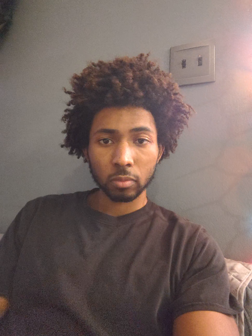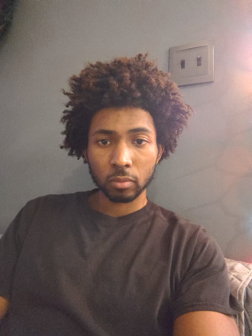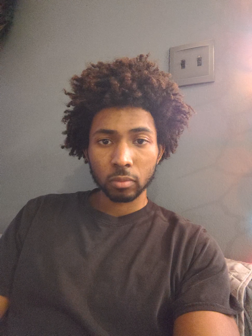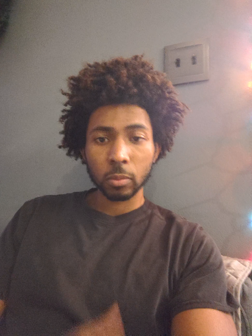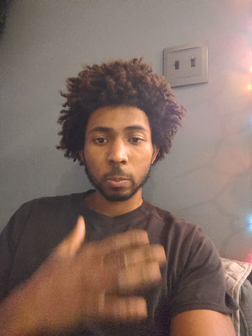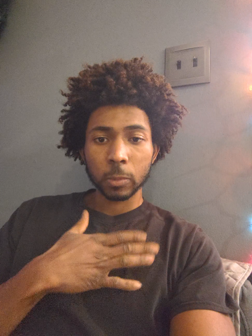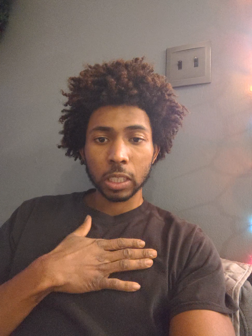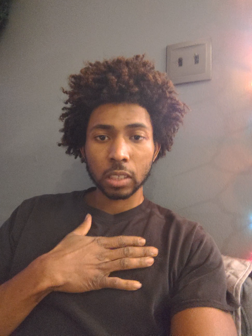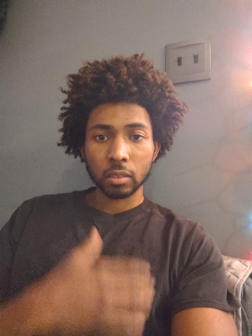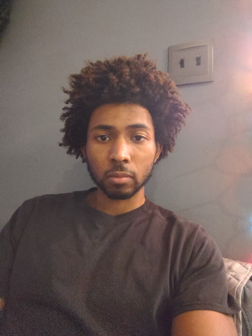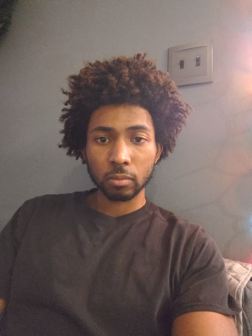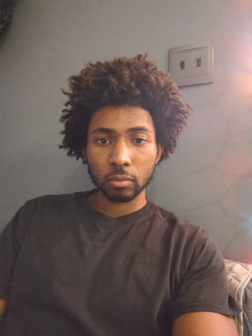my